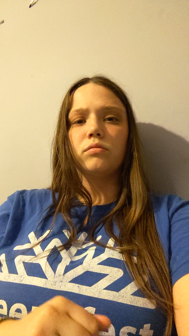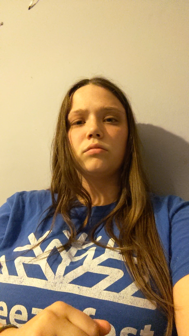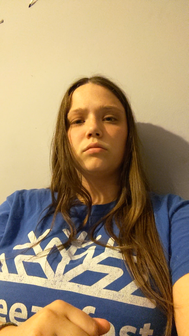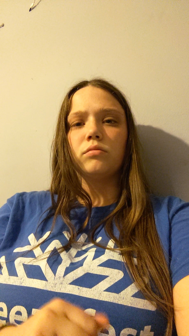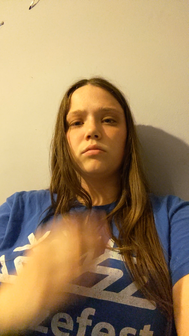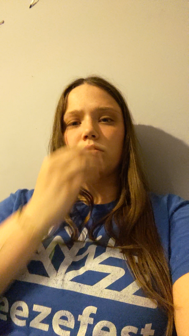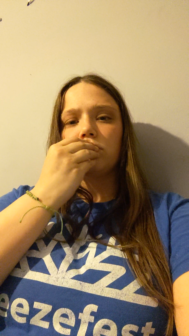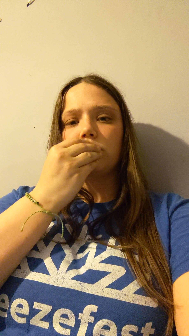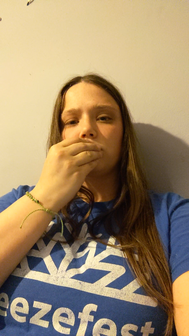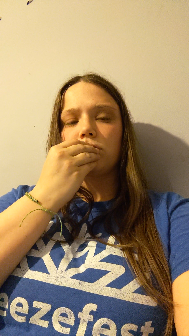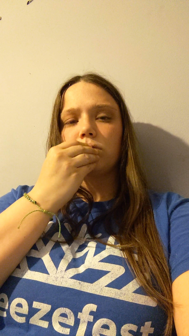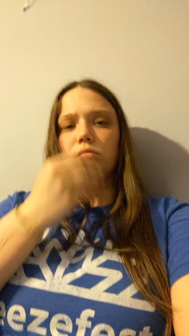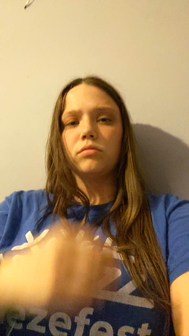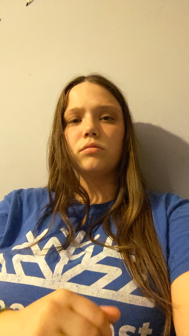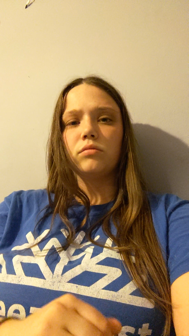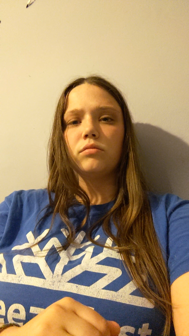eat